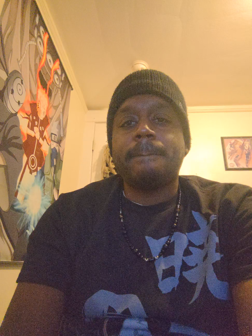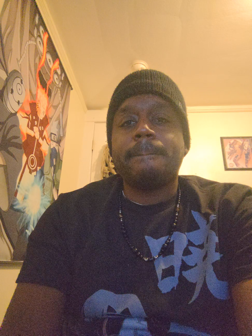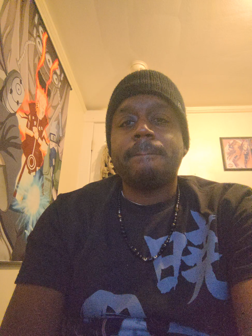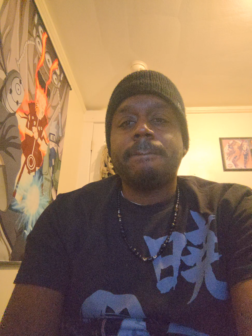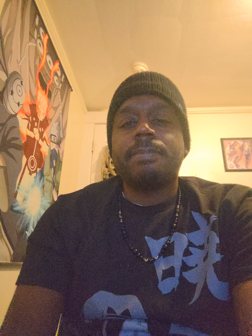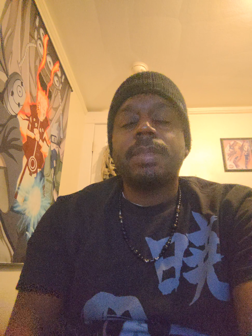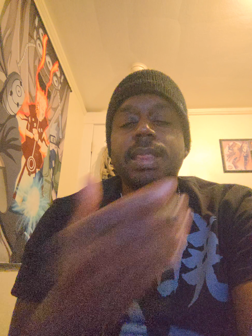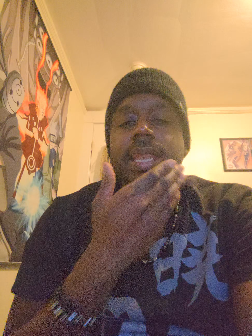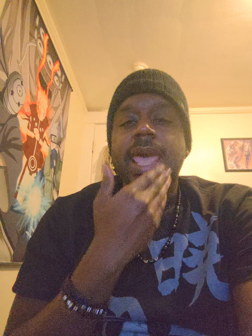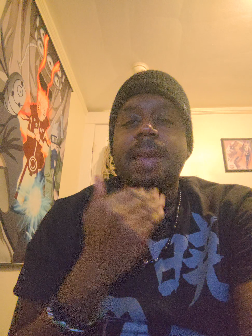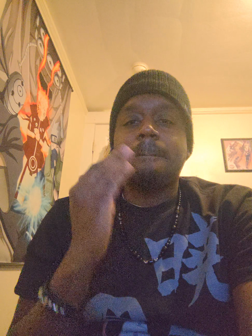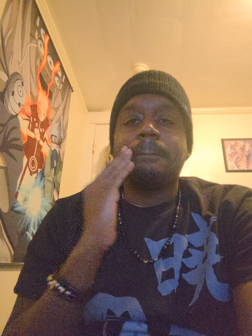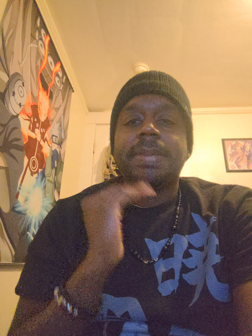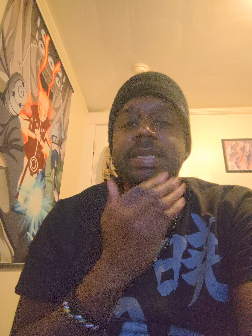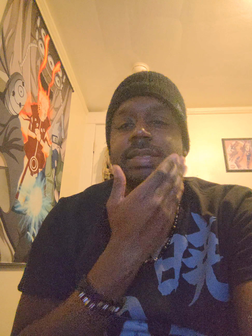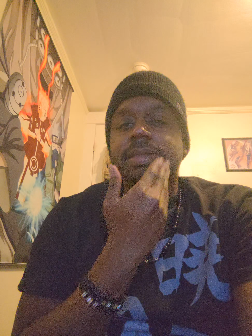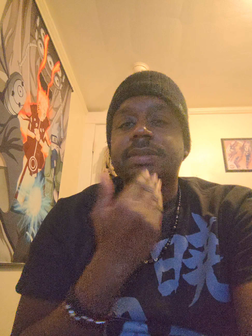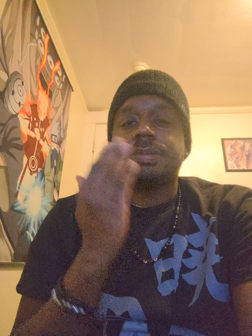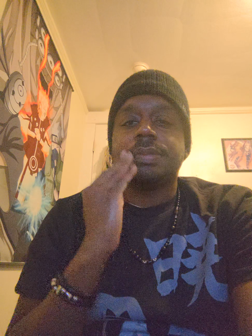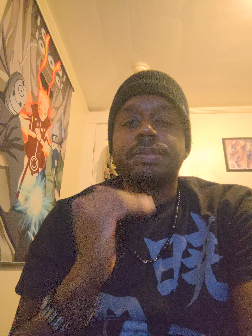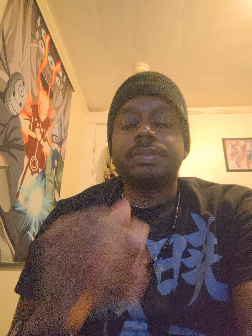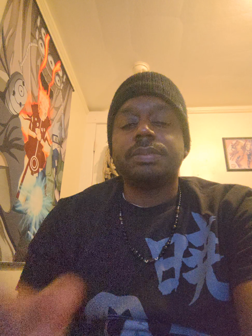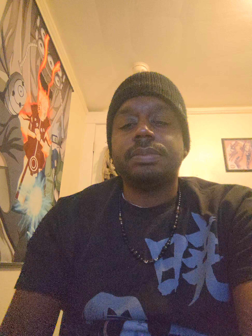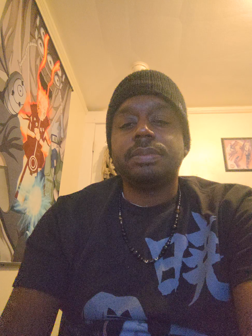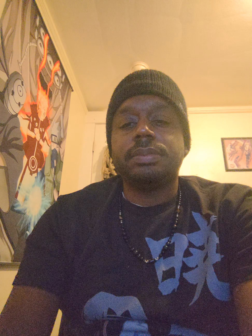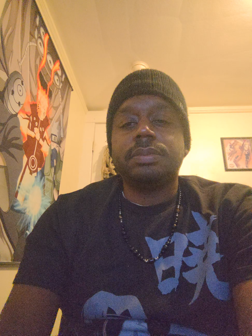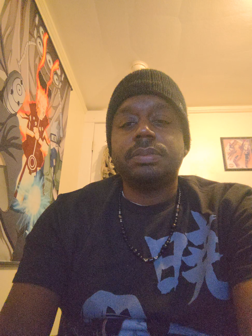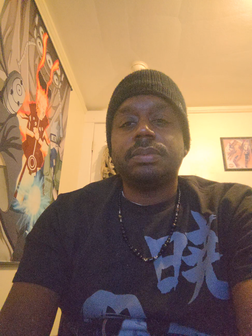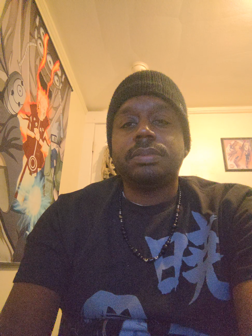napkin